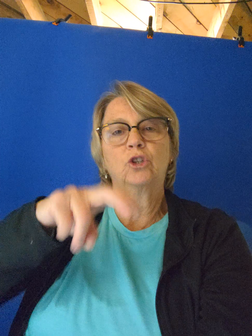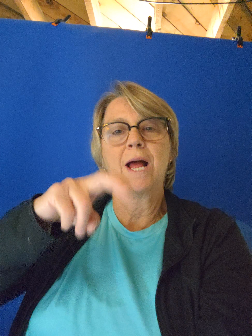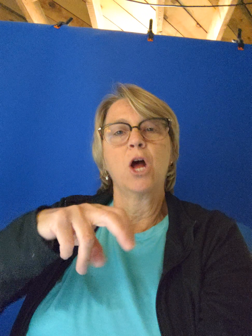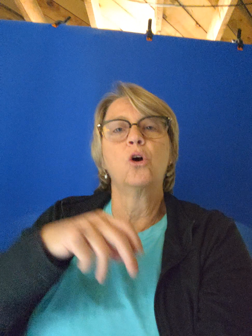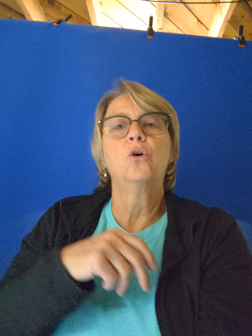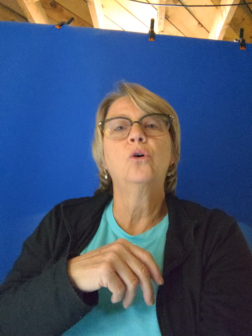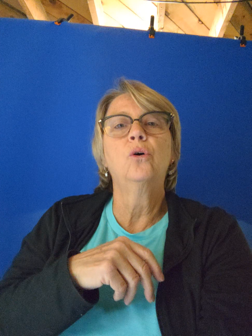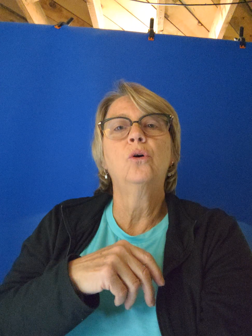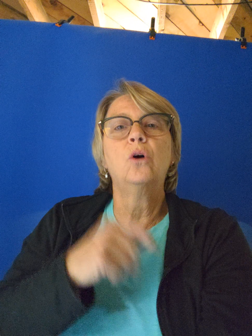chair